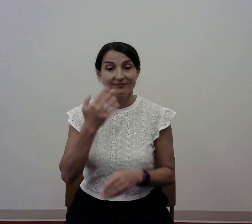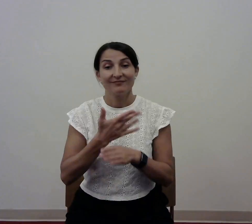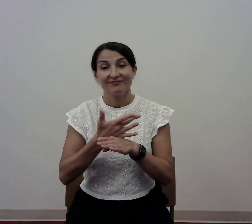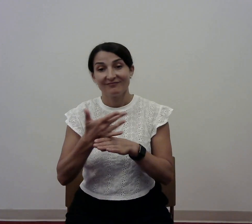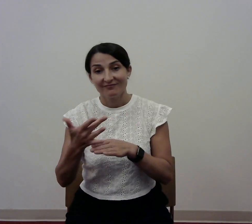sonra